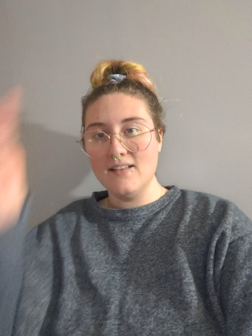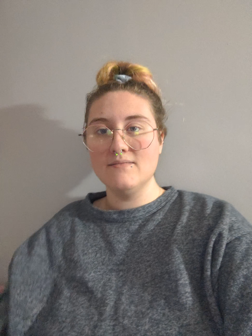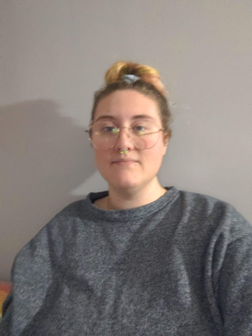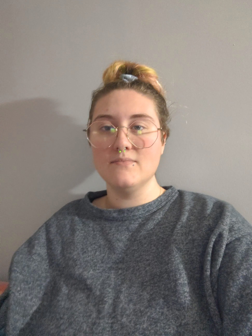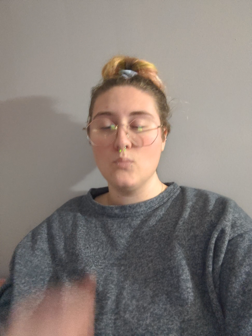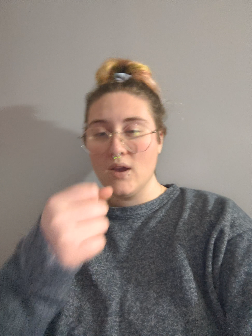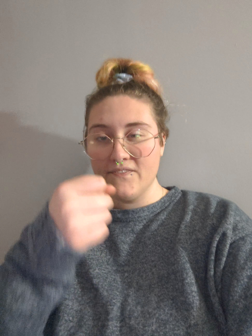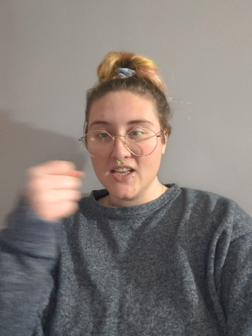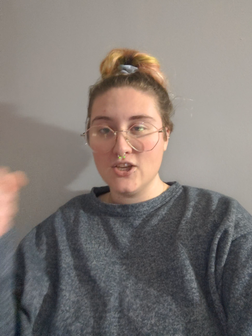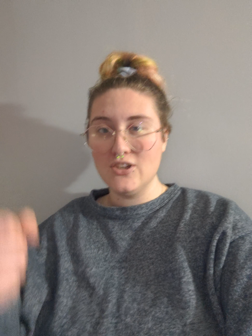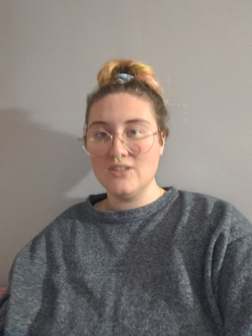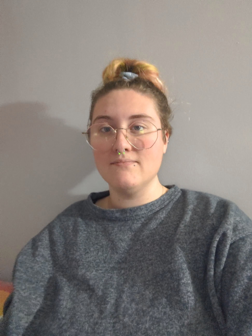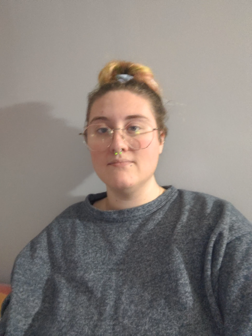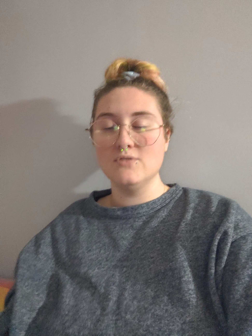refrigerator